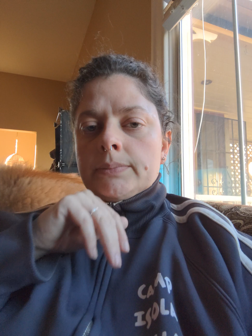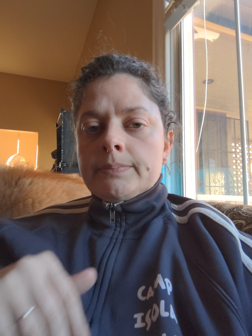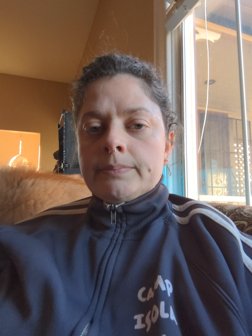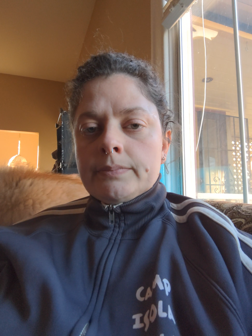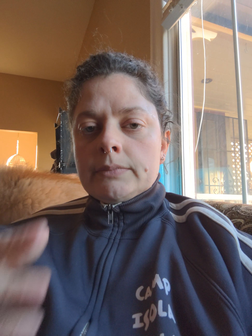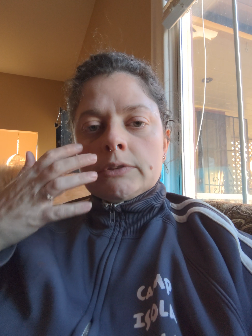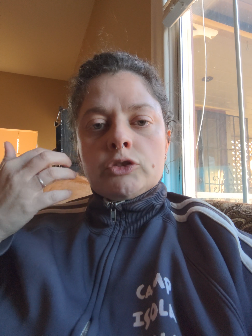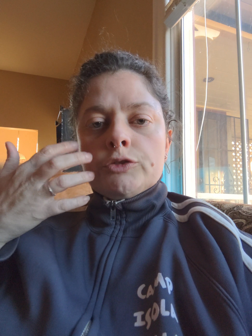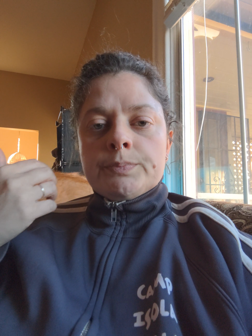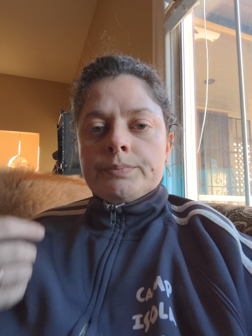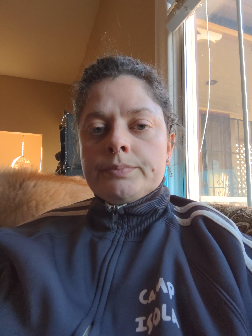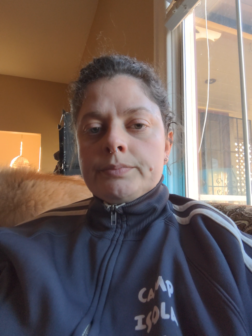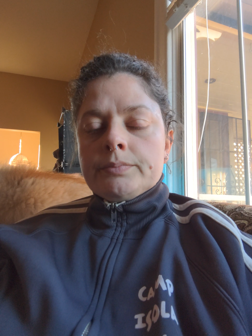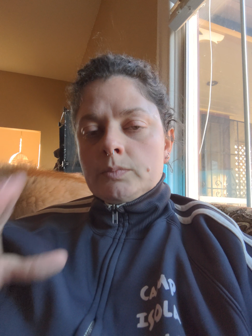tiger